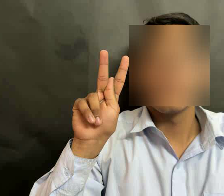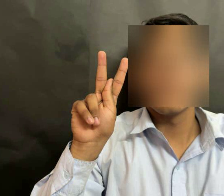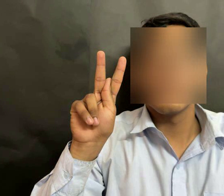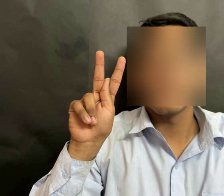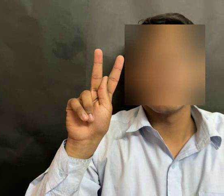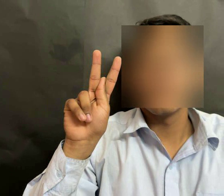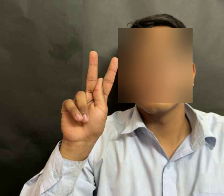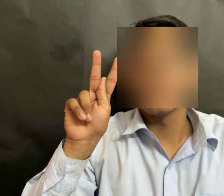K